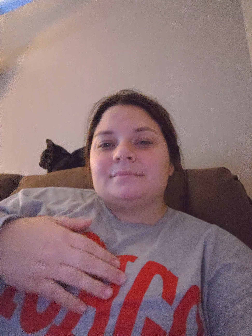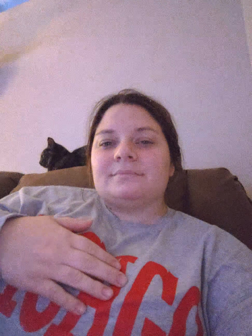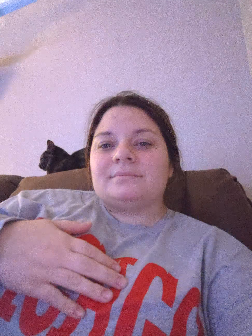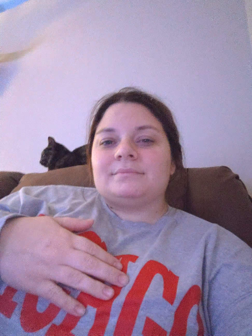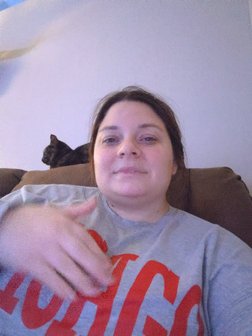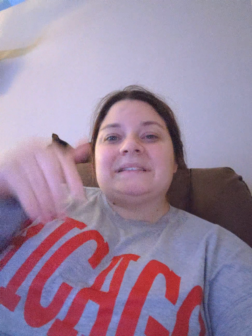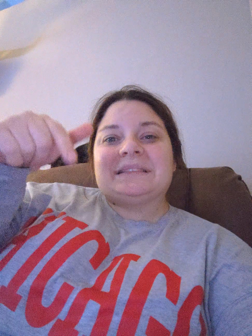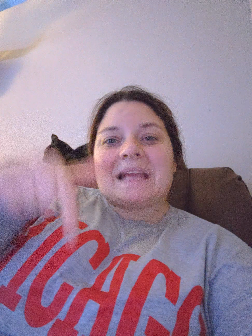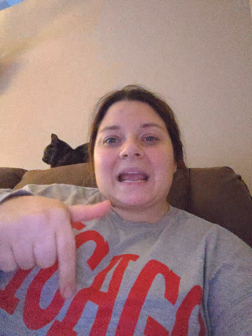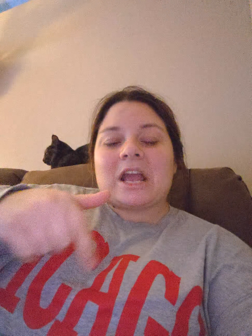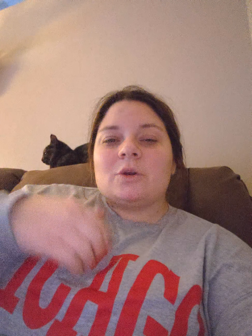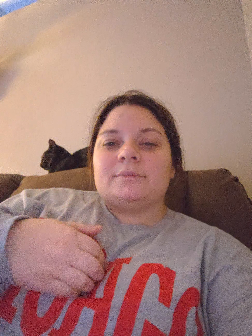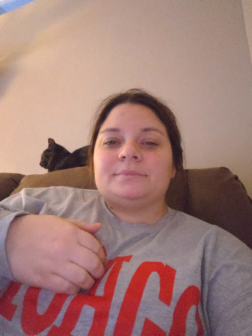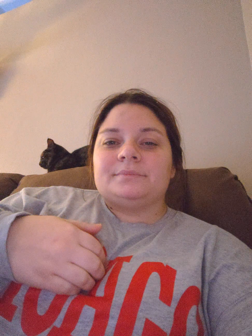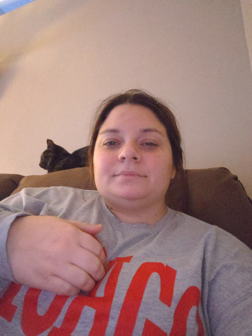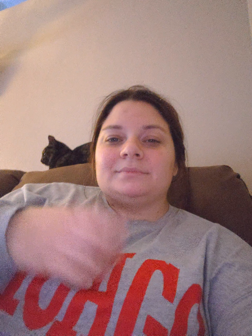down